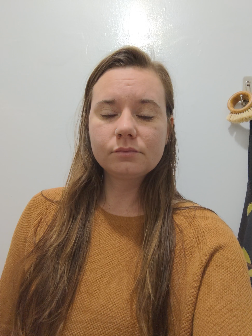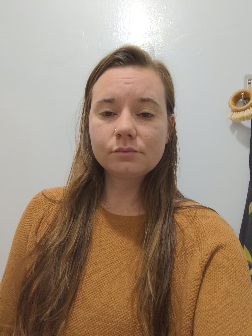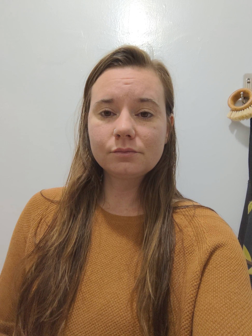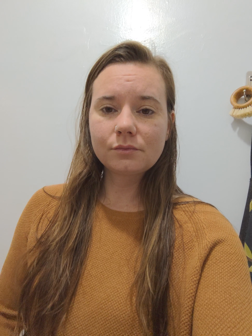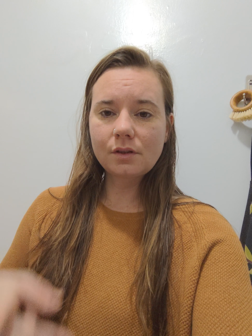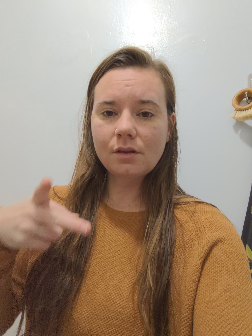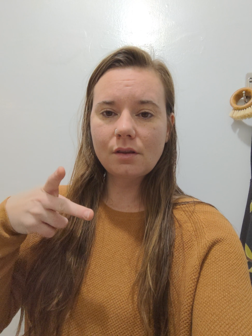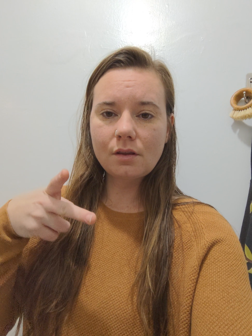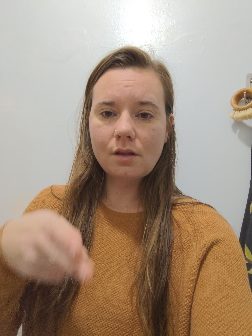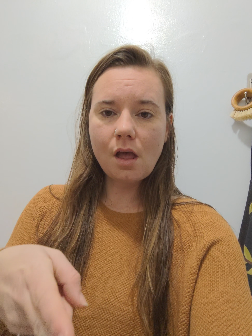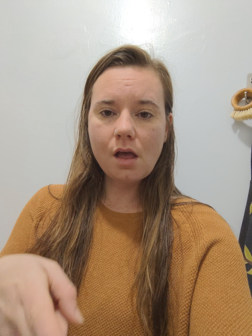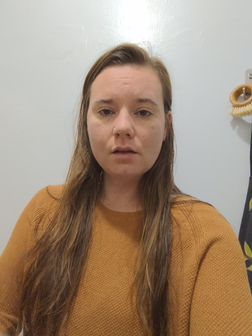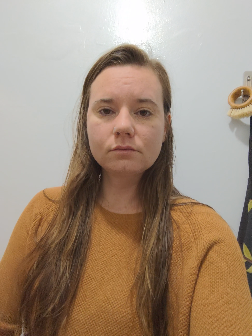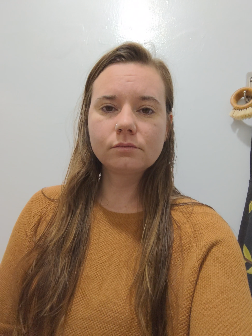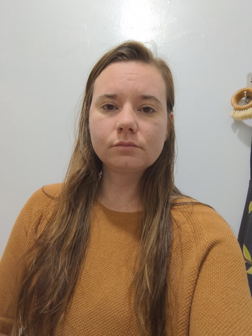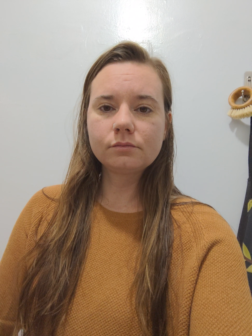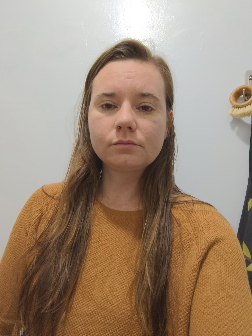cut